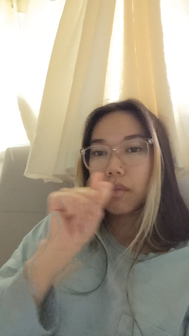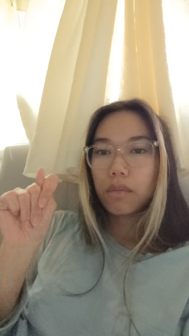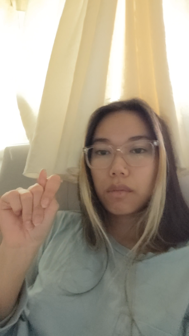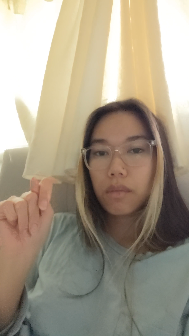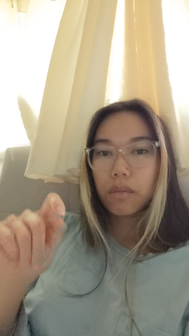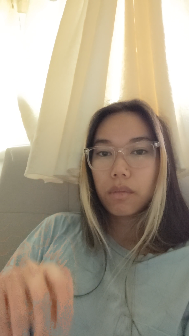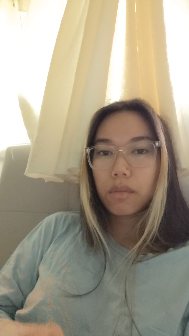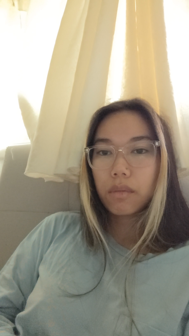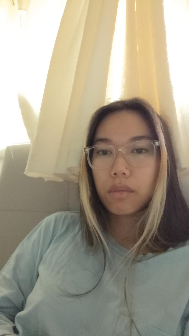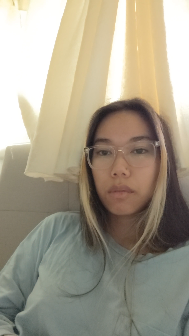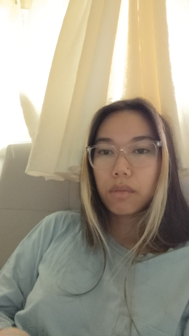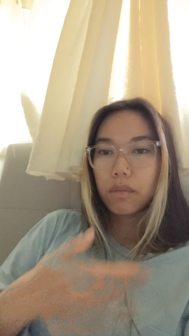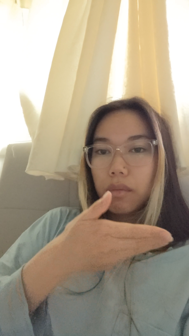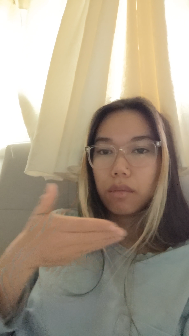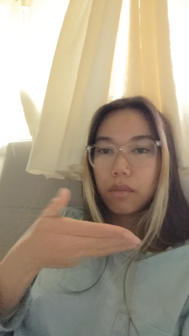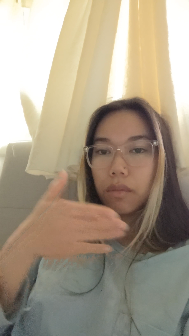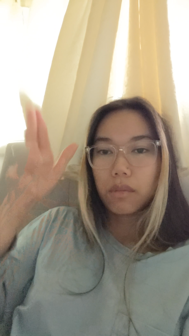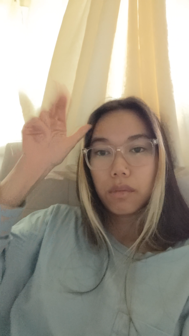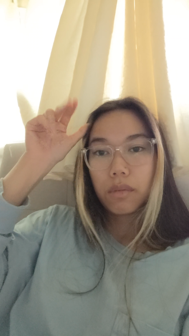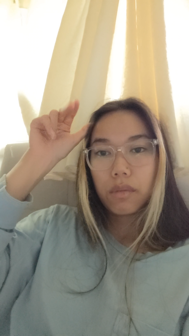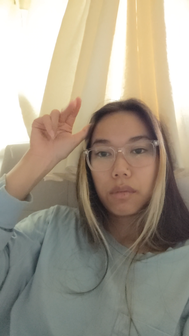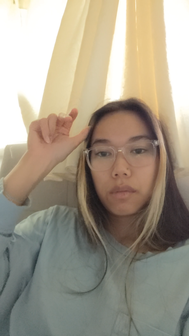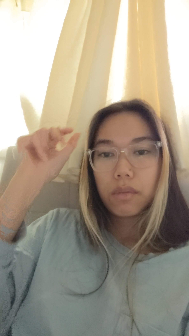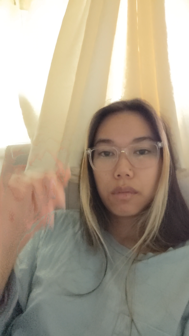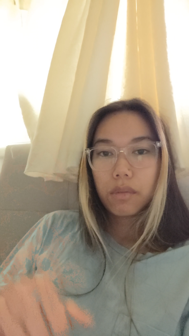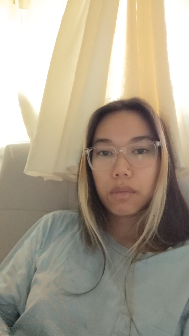pony